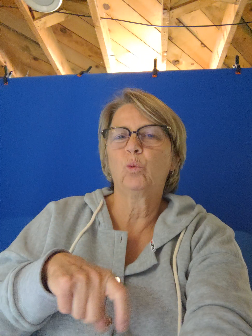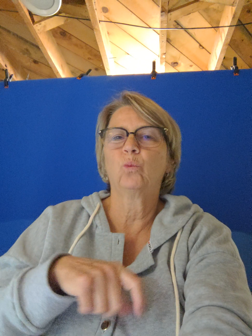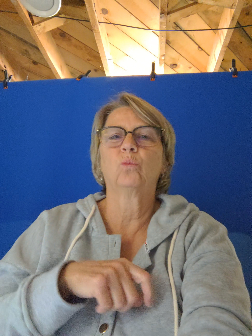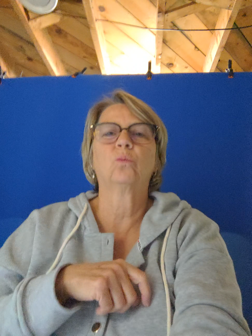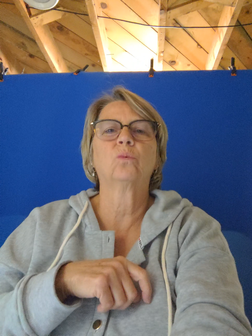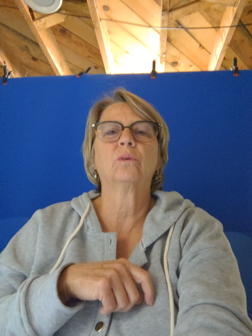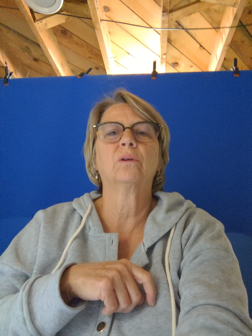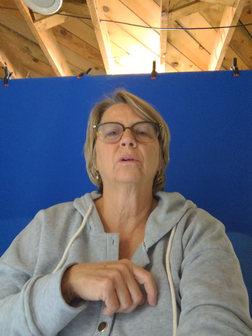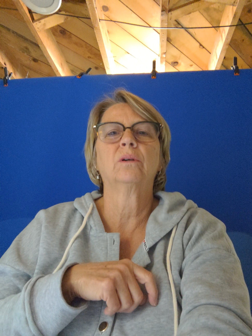have to